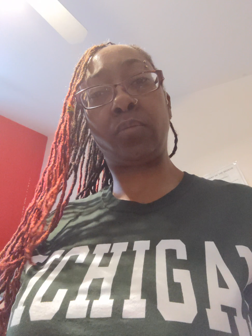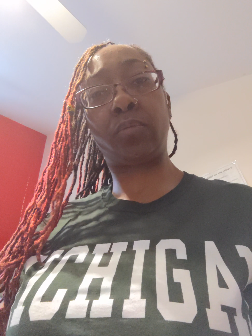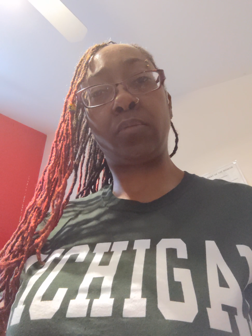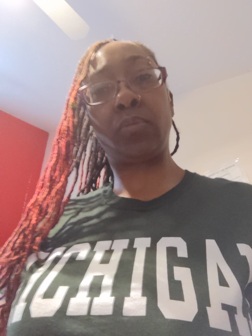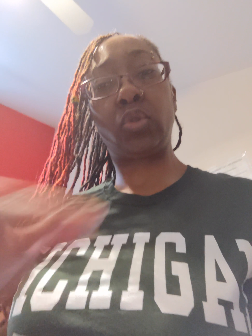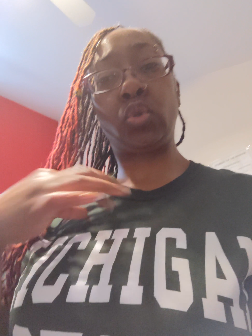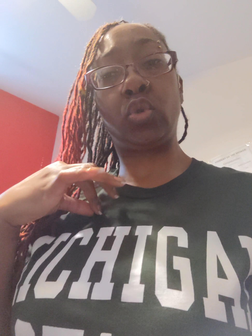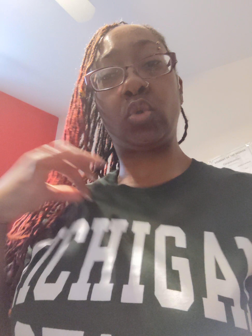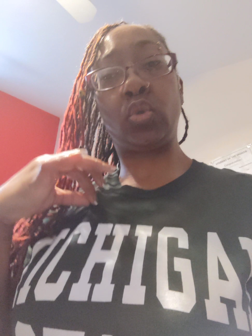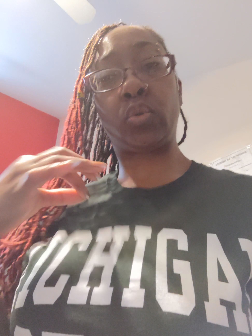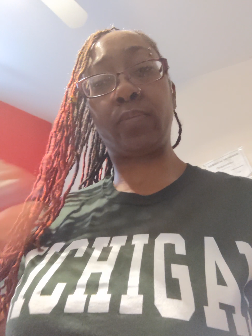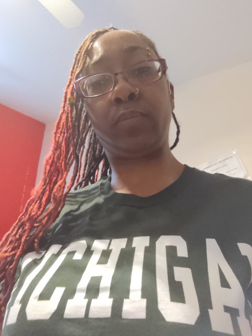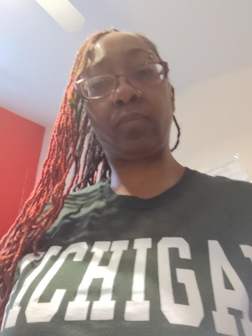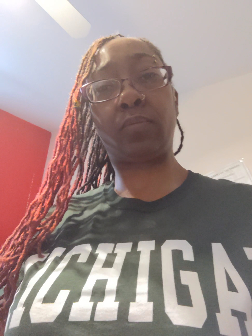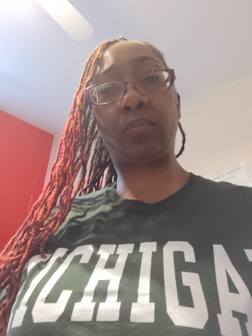shirt